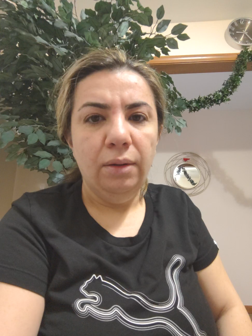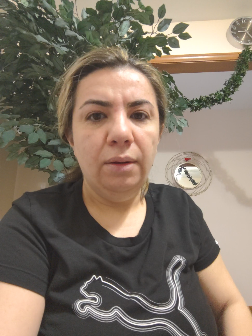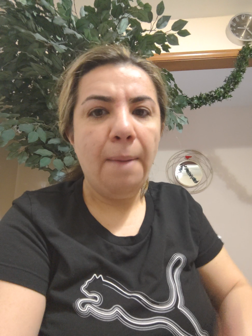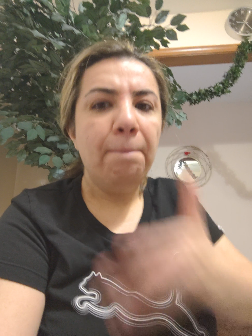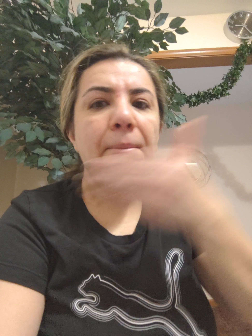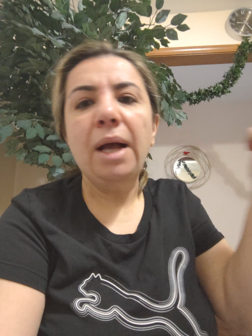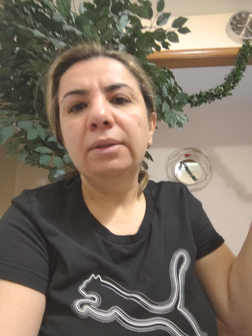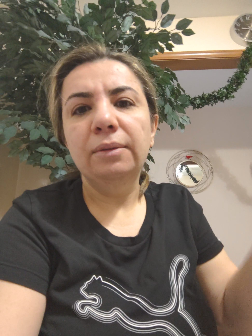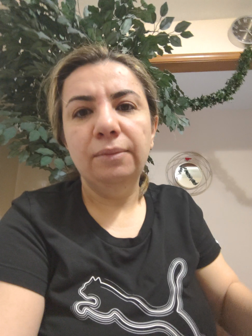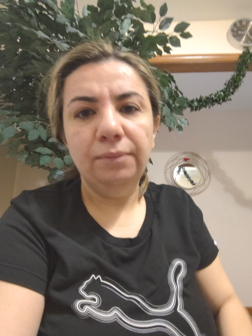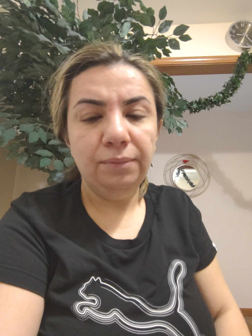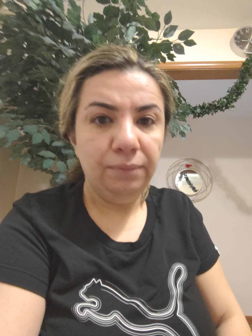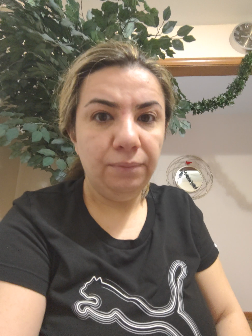better